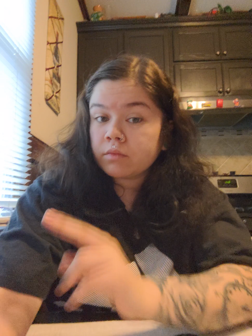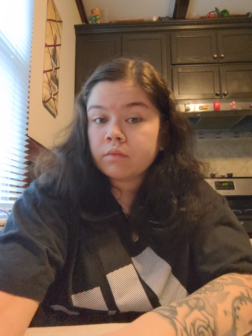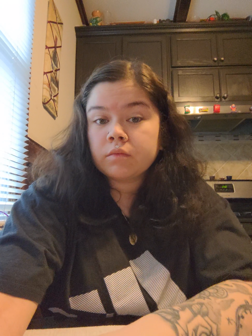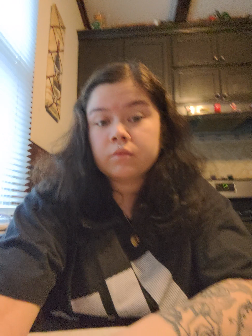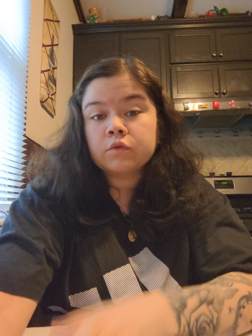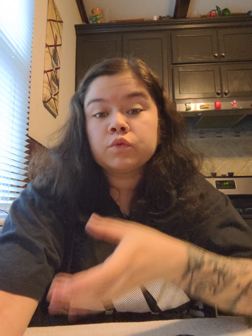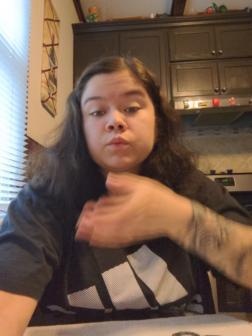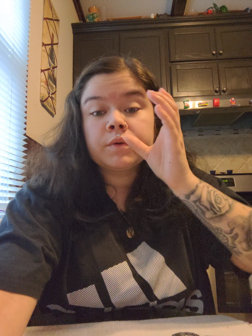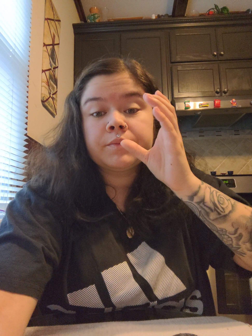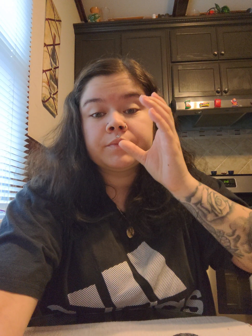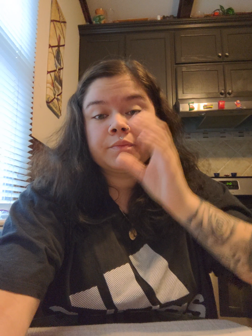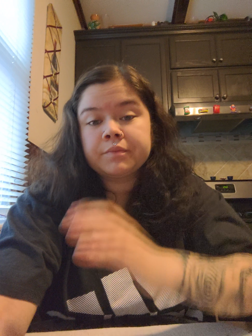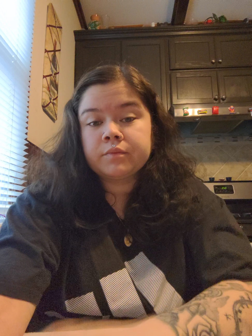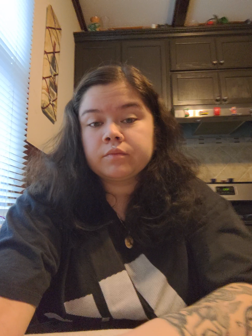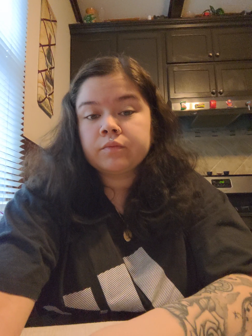drink